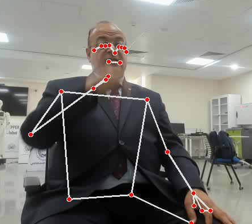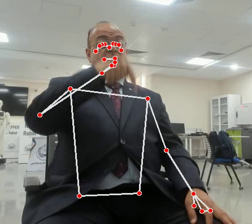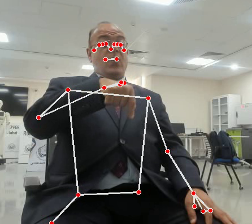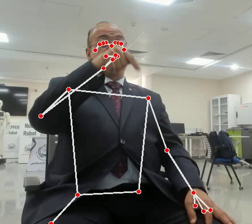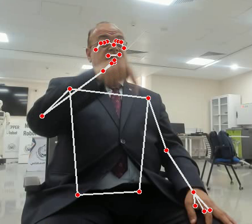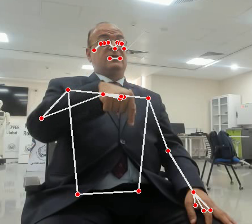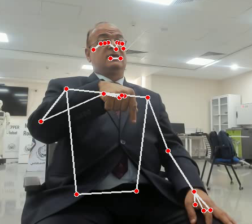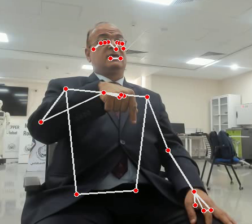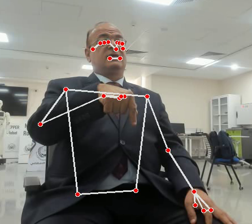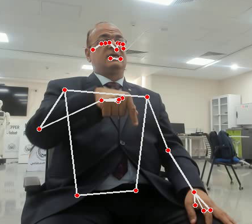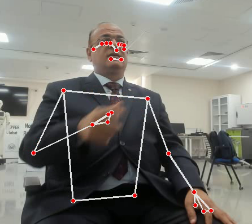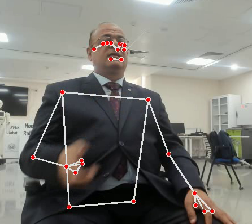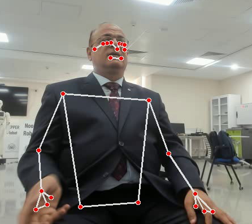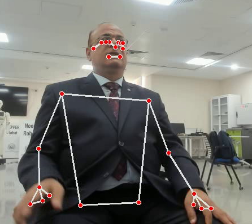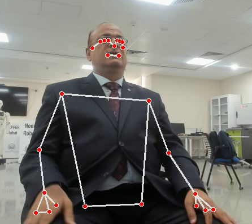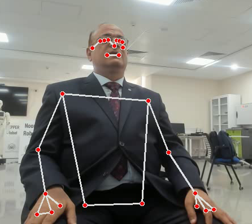delwaty